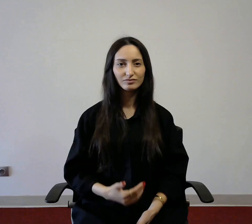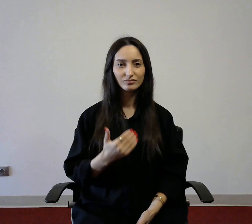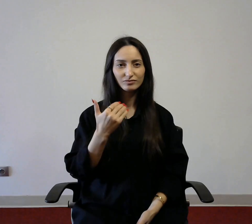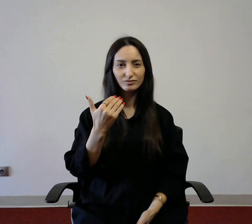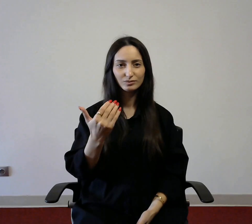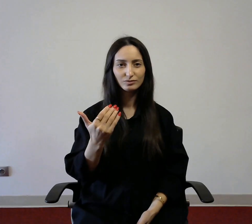siz